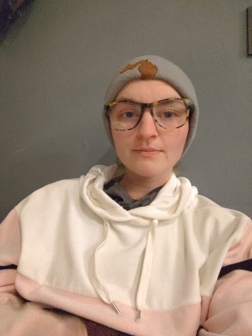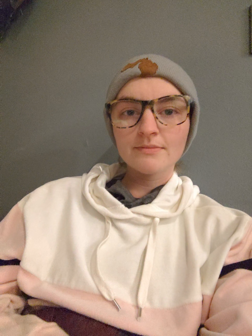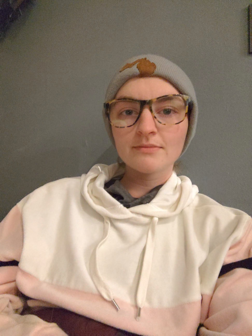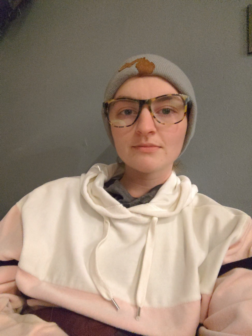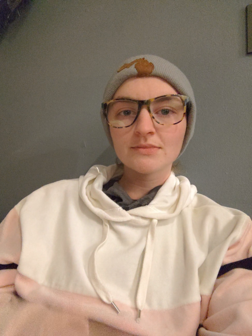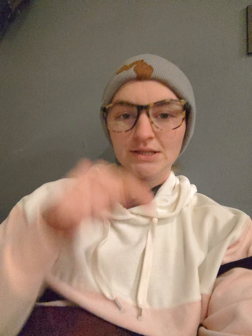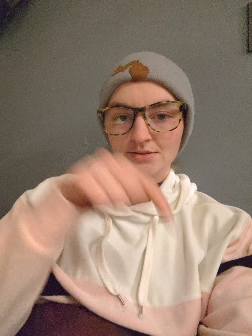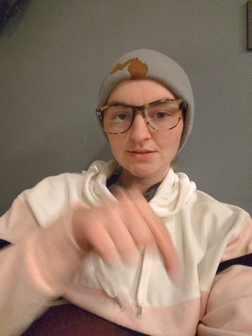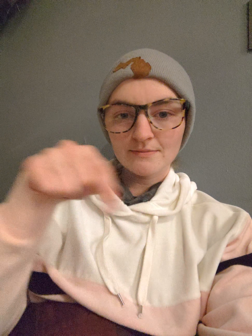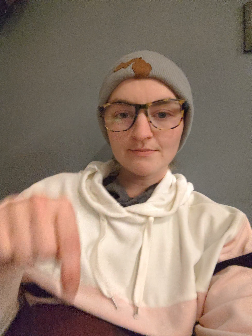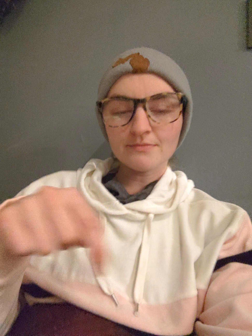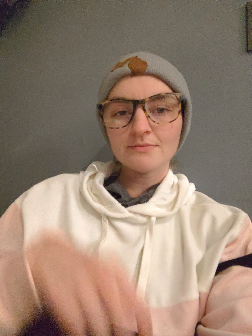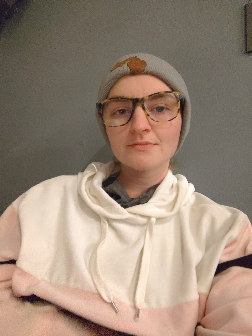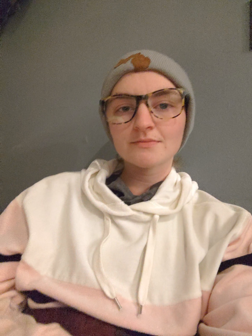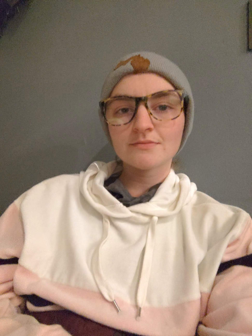feet